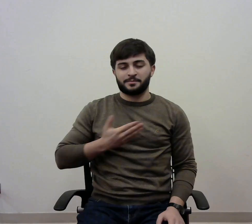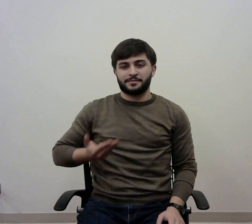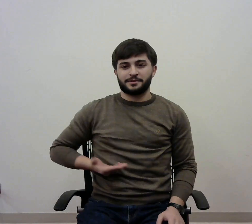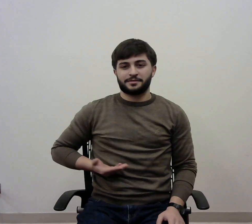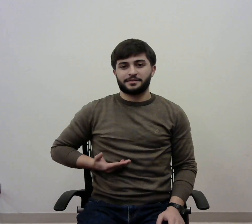yaşamaq